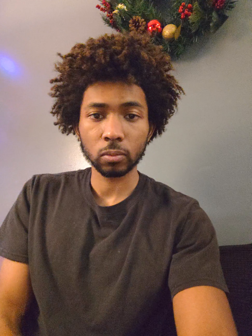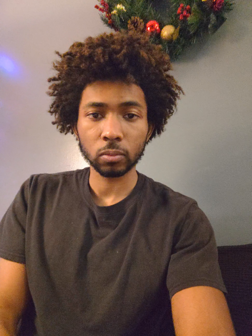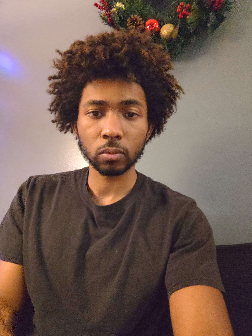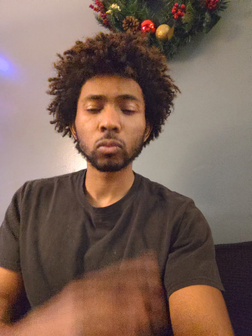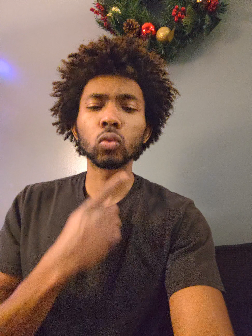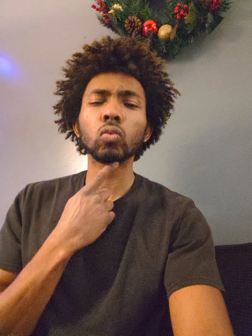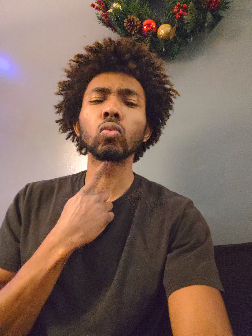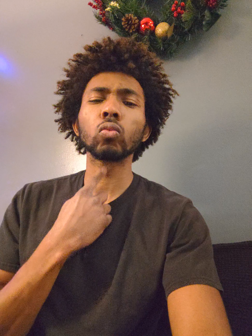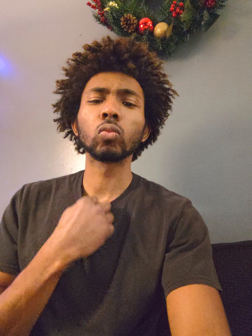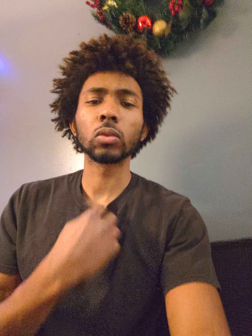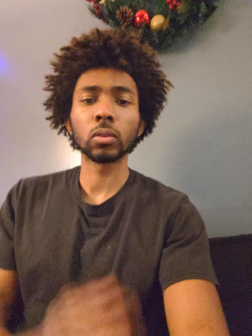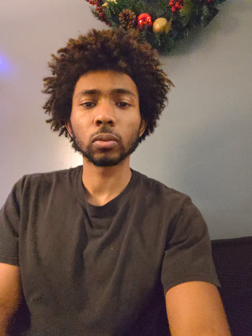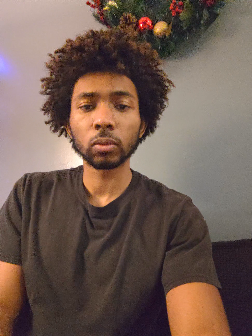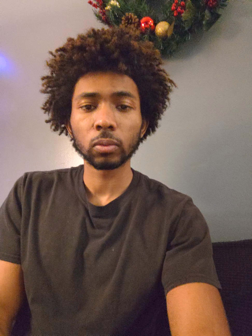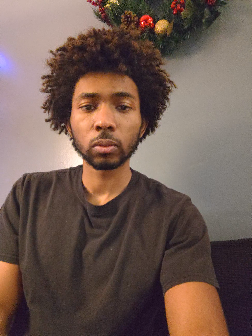thirsty